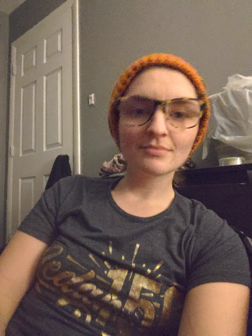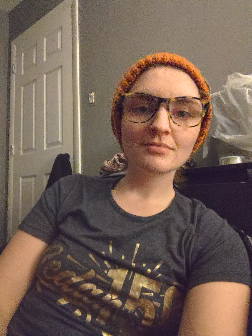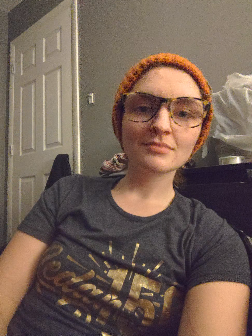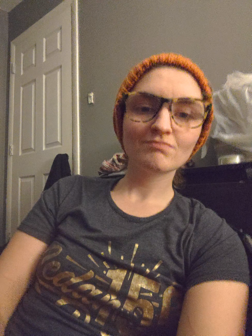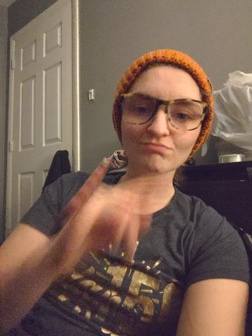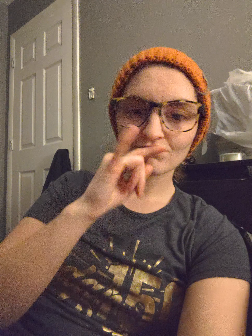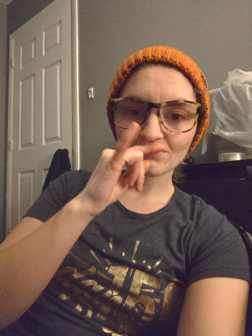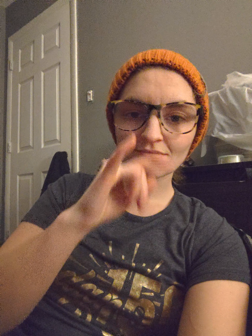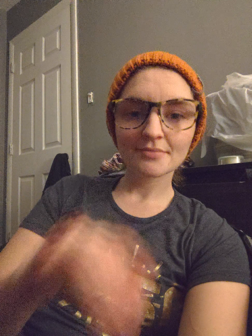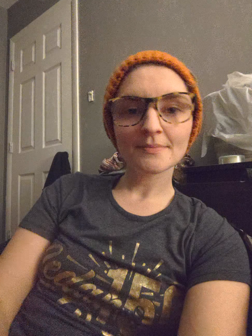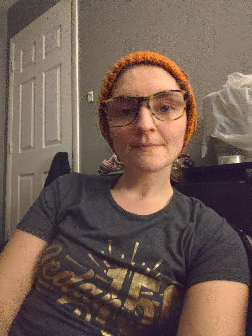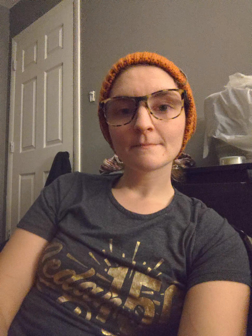child